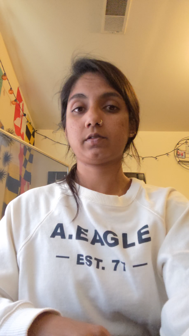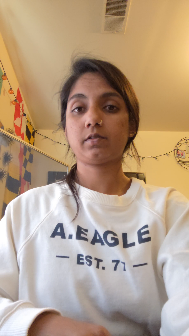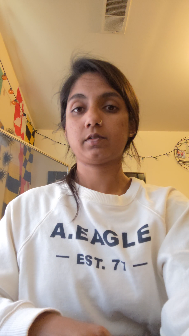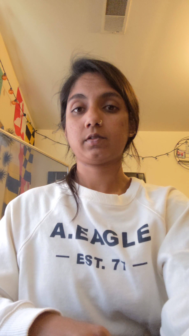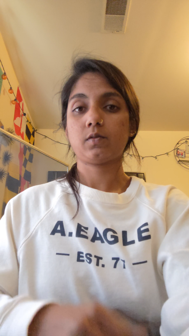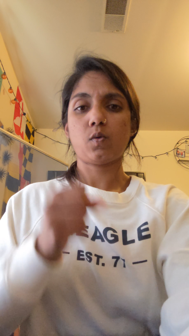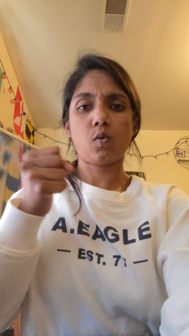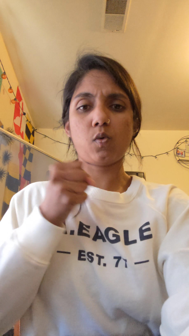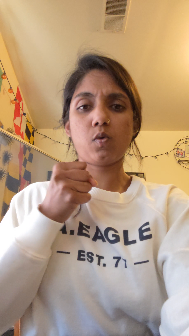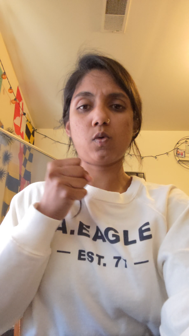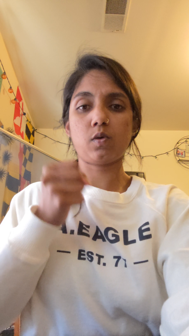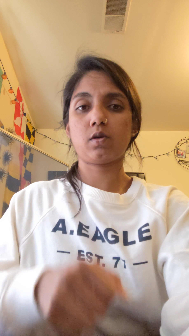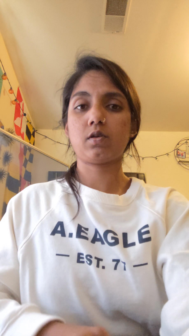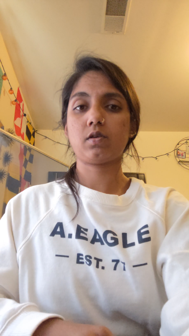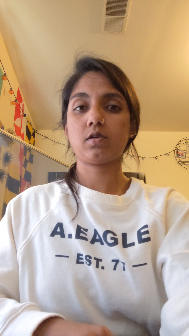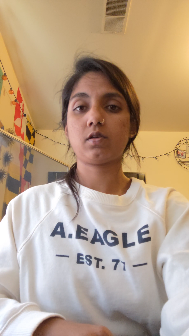cold